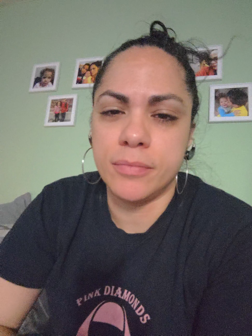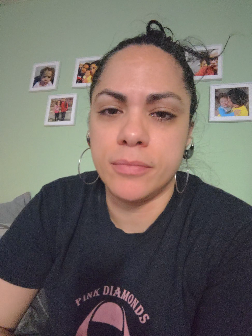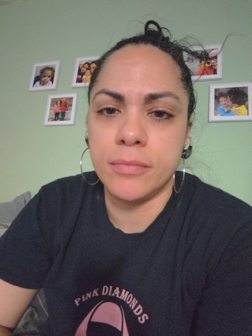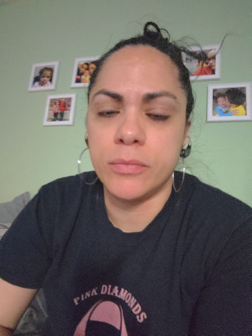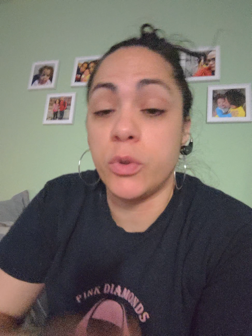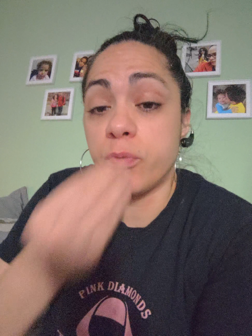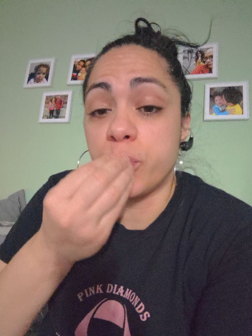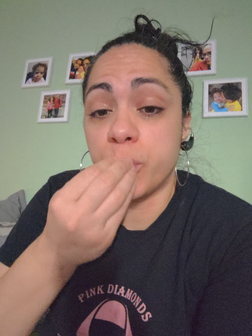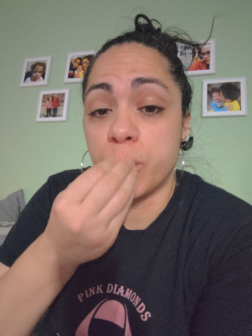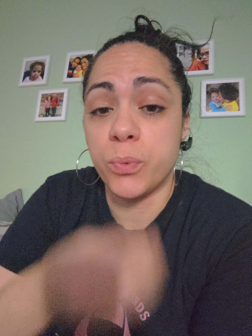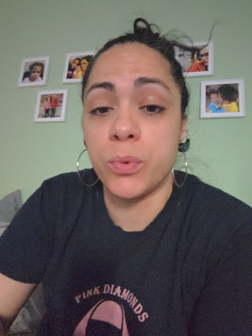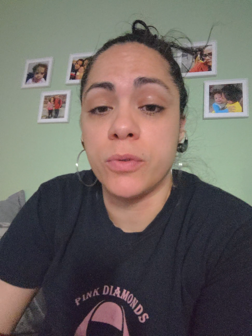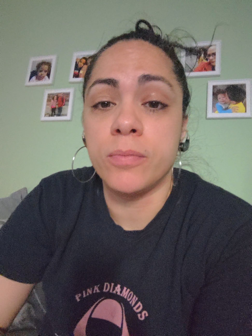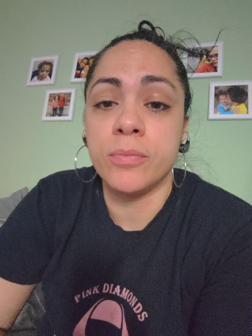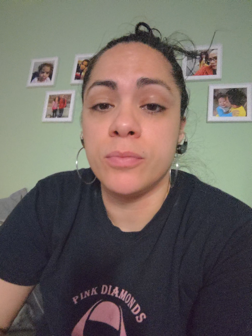food